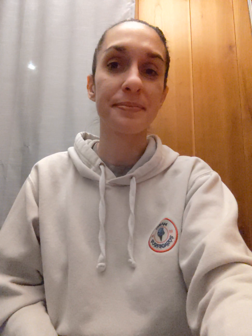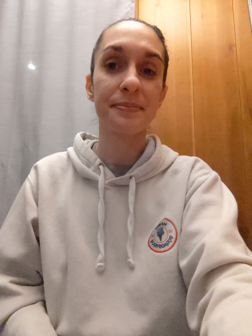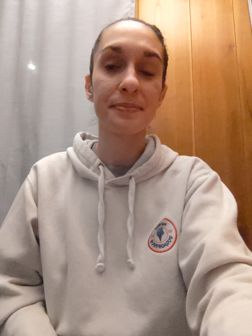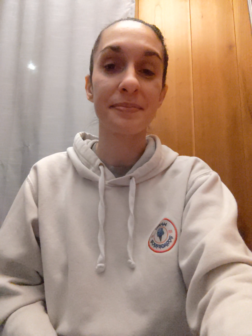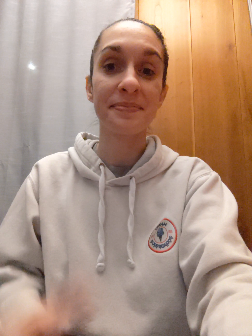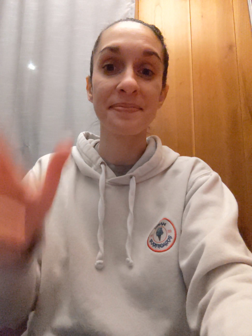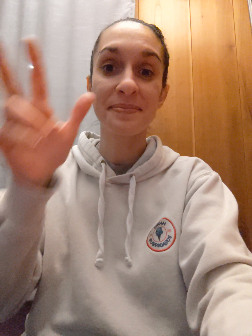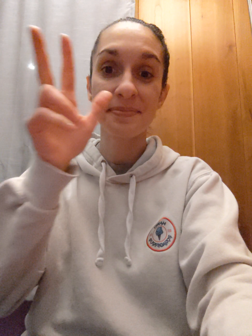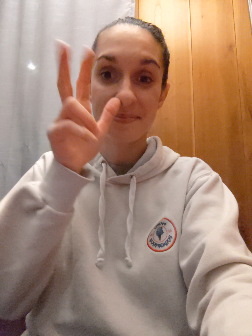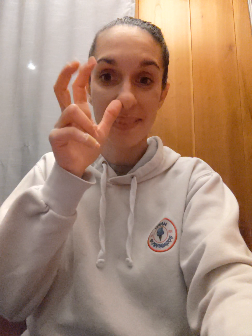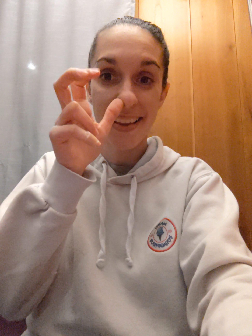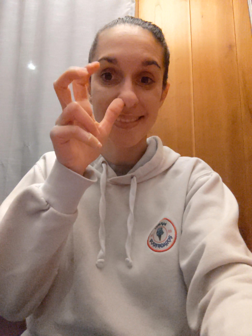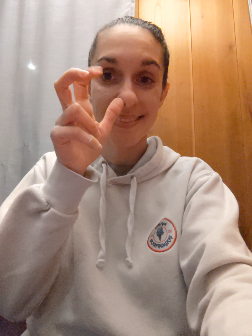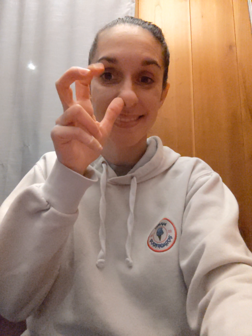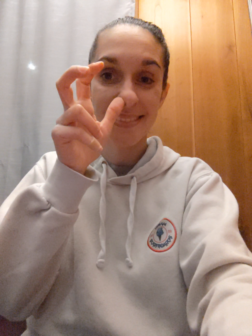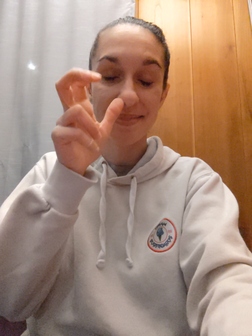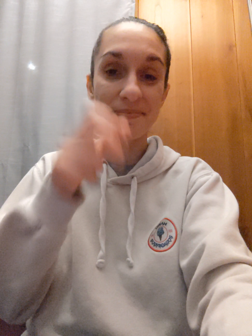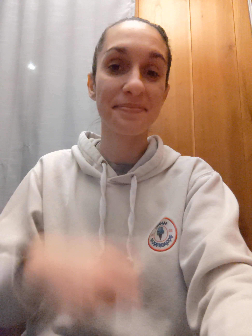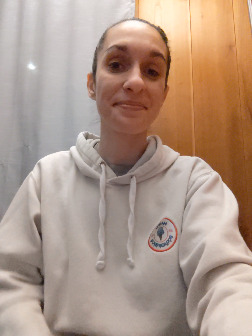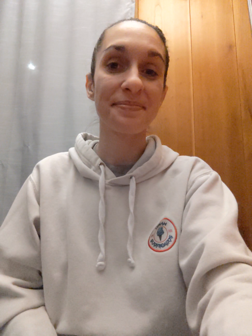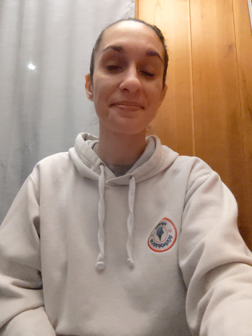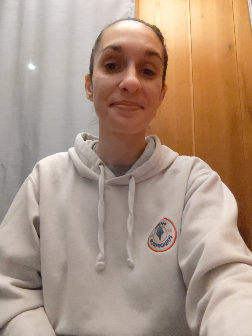bug